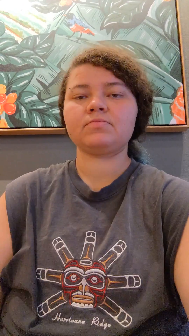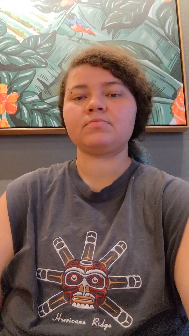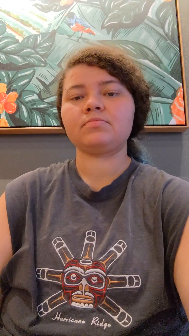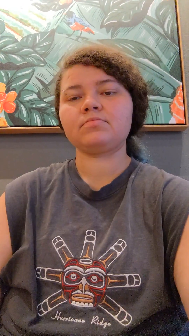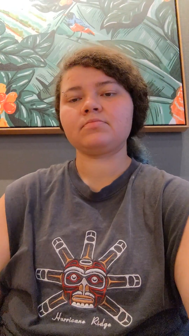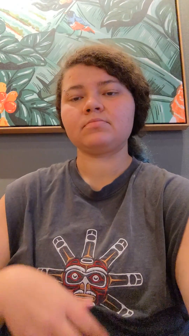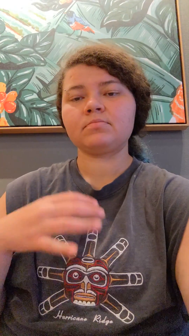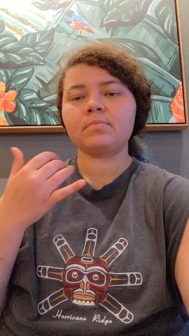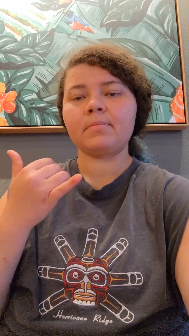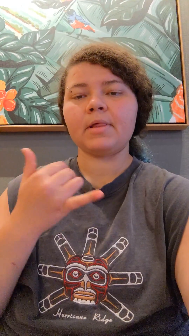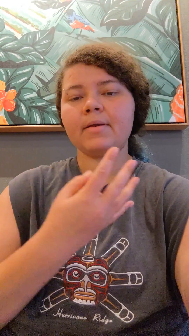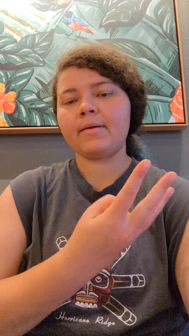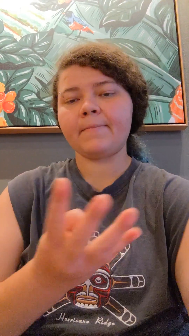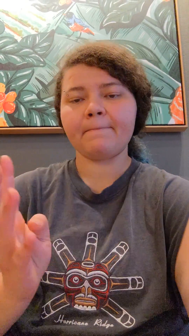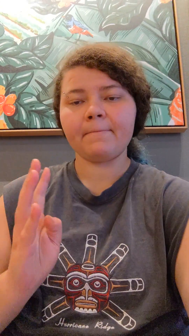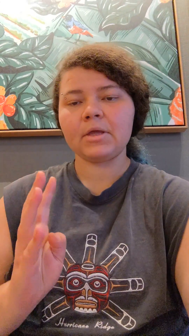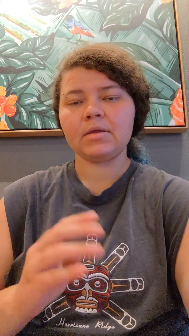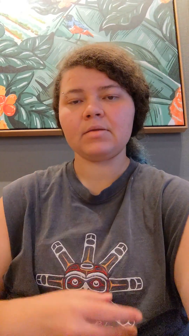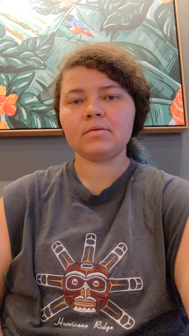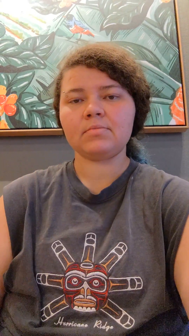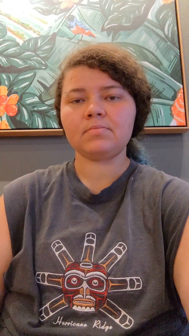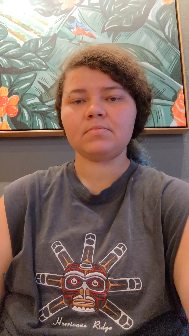playpen